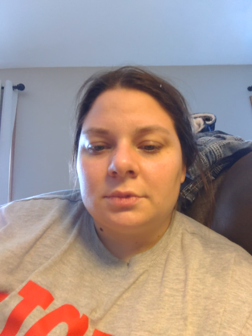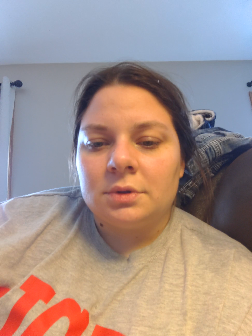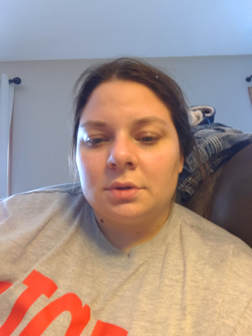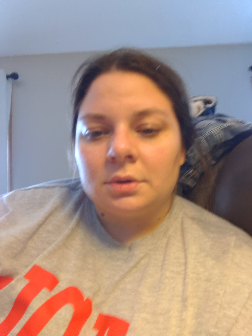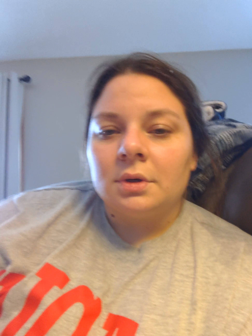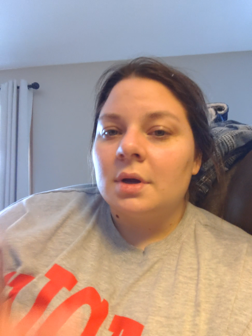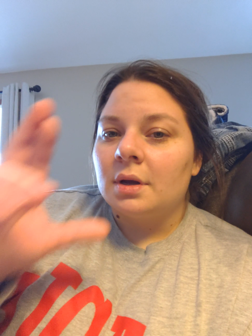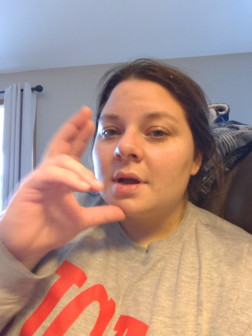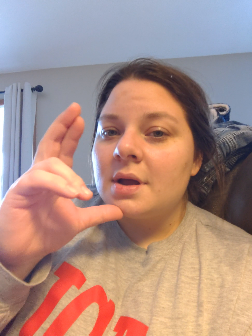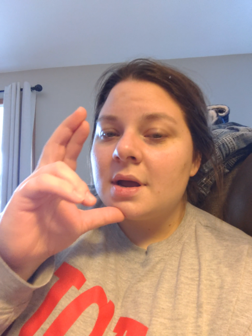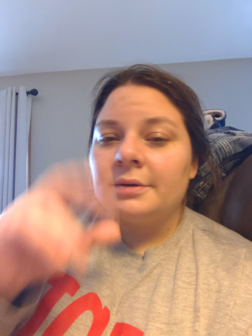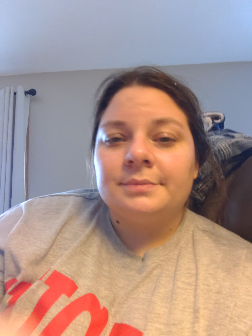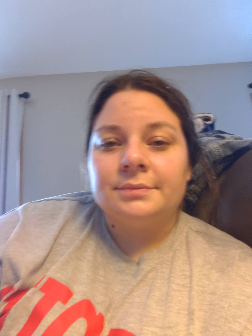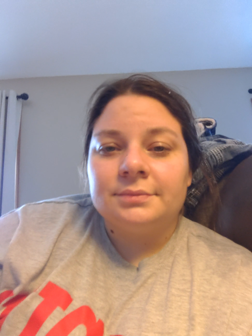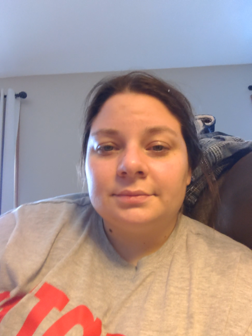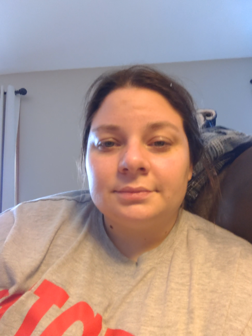hen